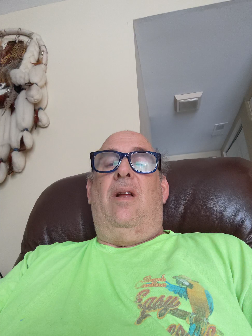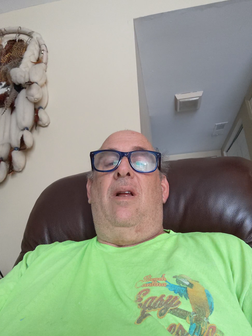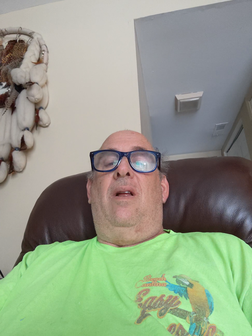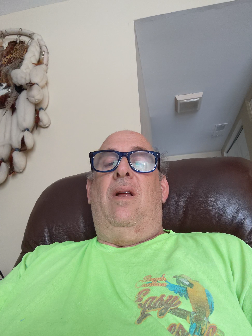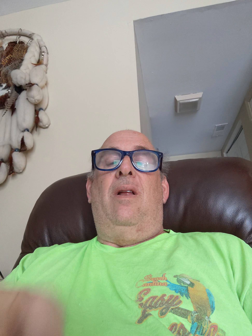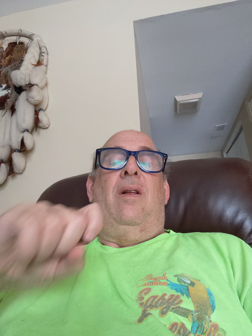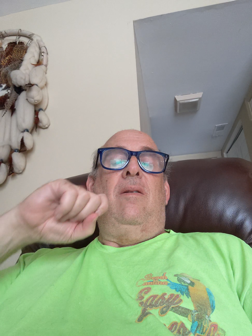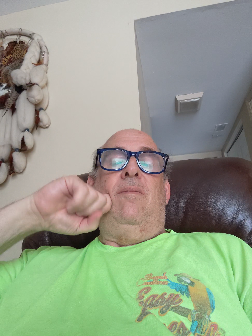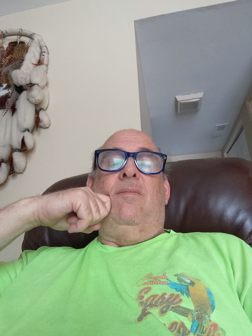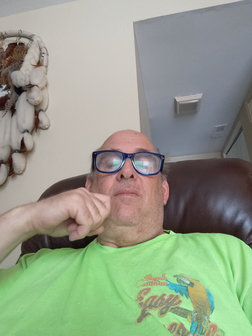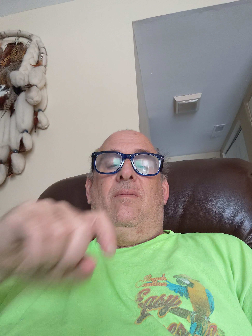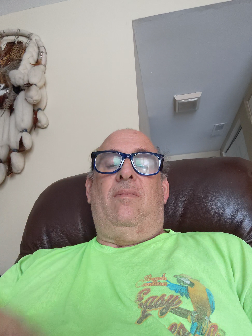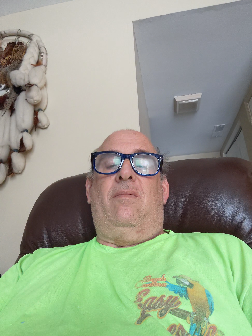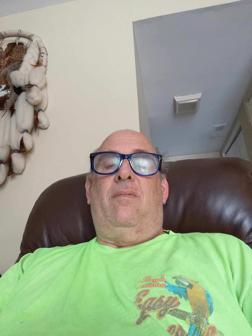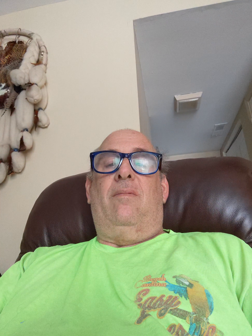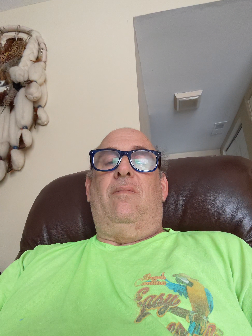apple